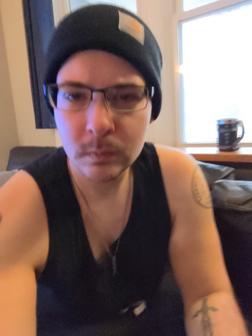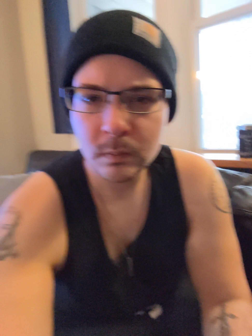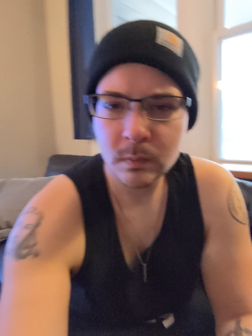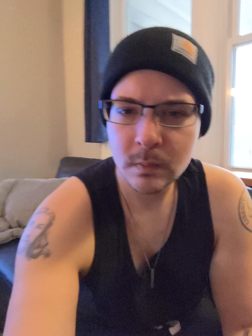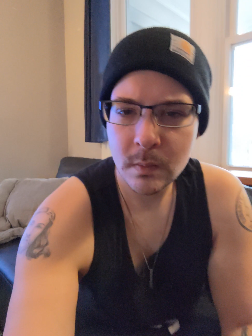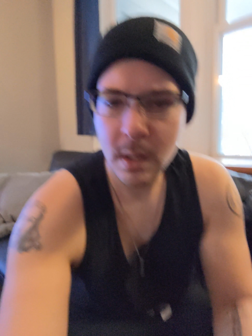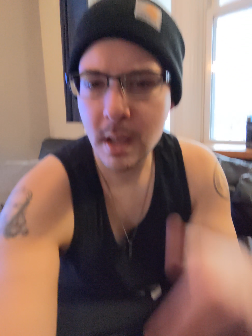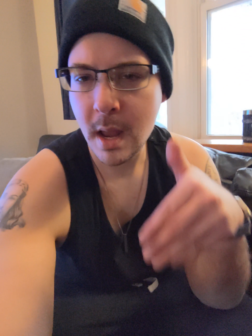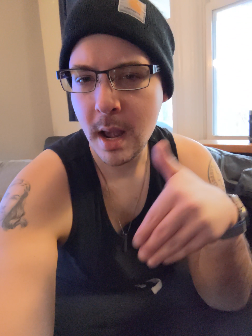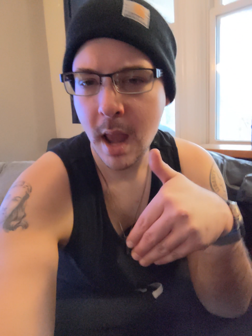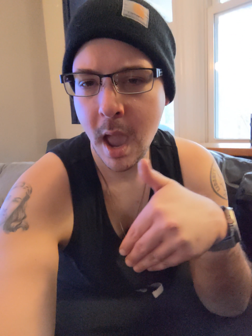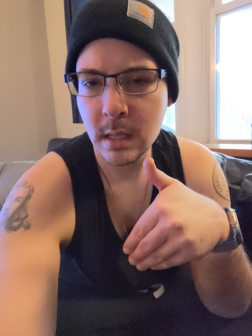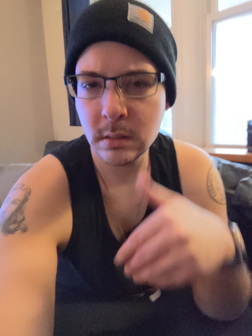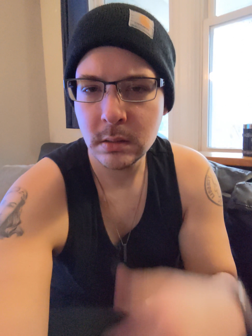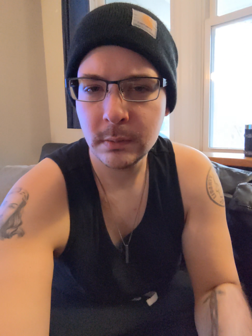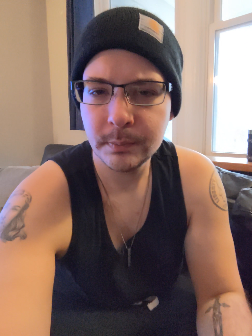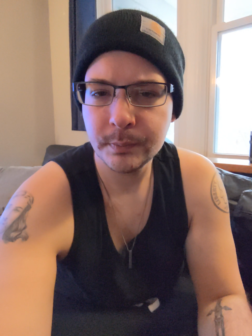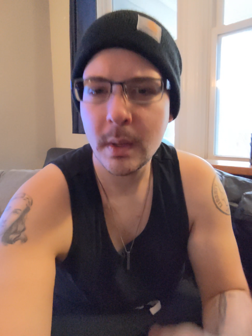night